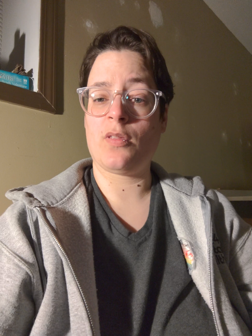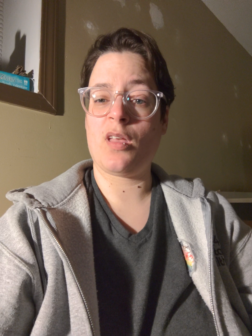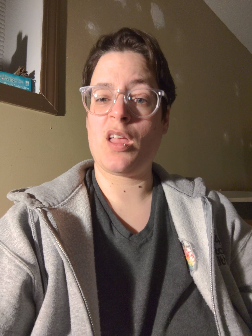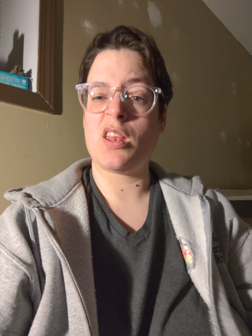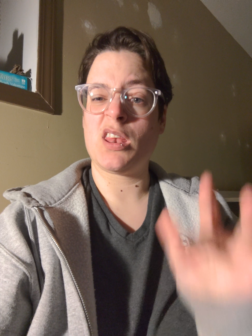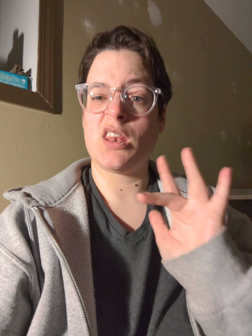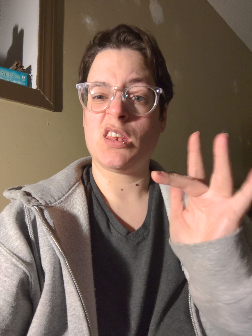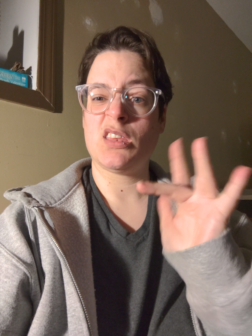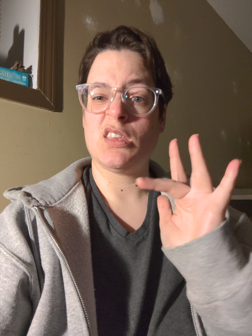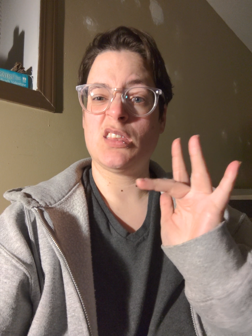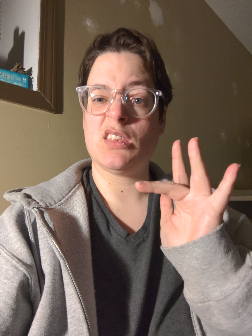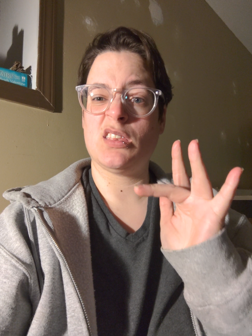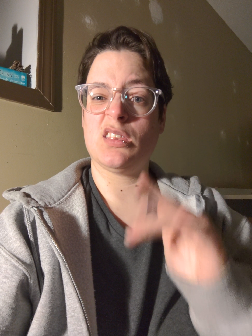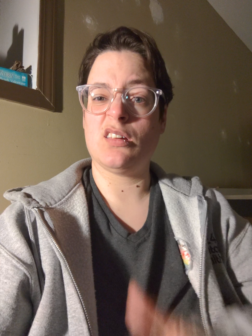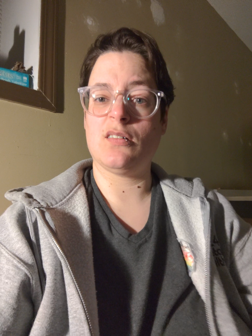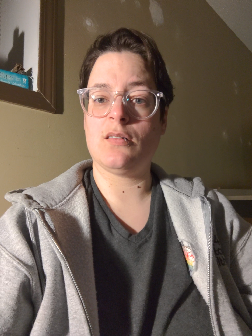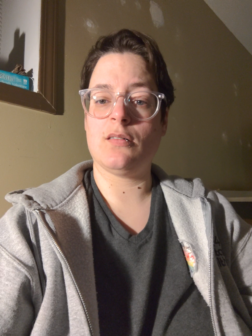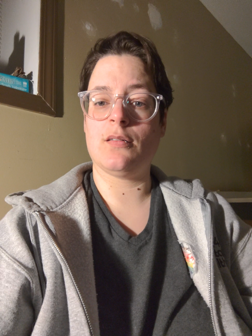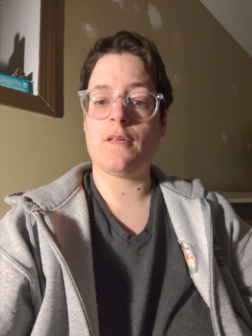yucky